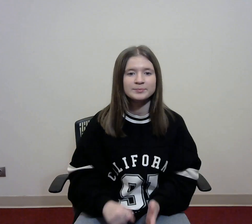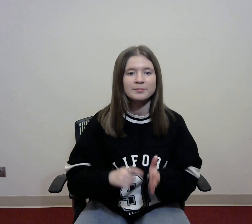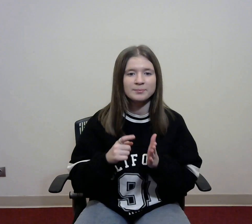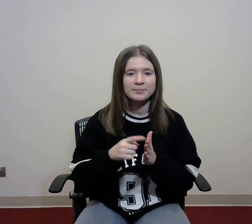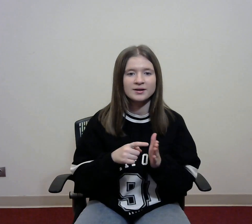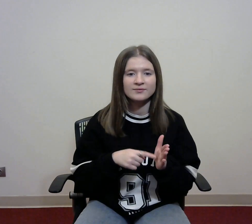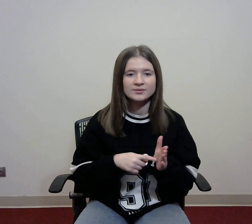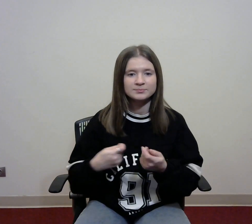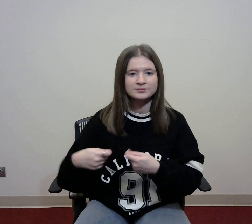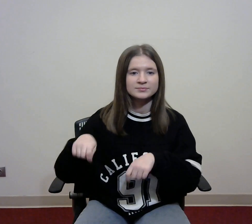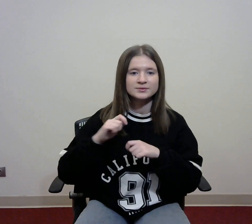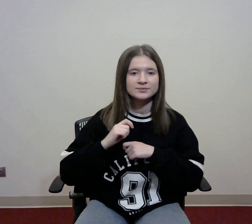etibarnamə